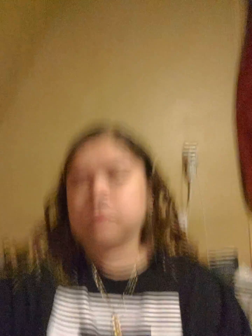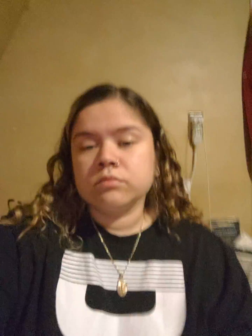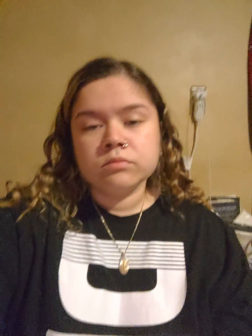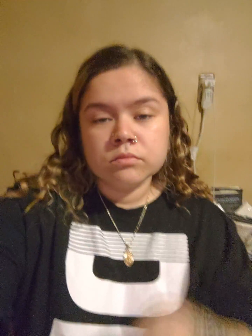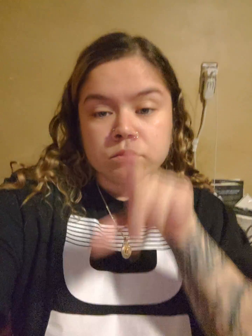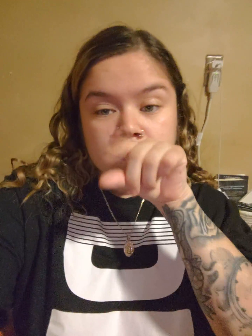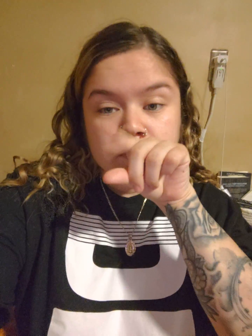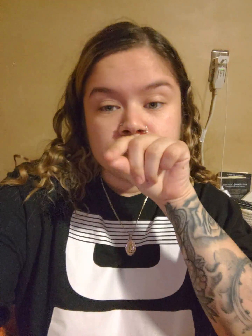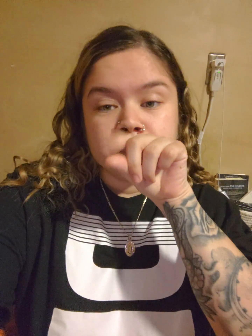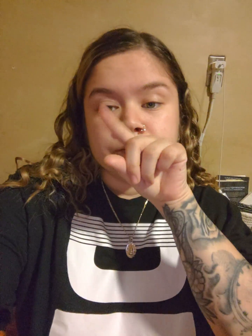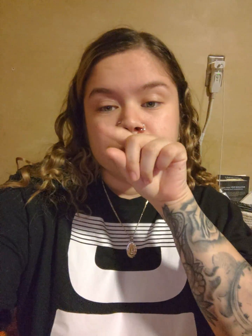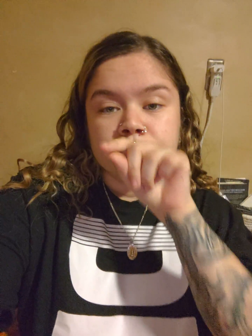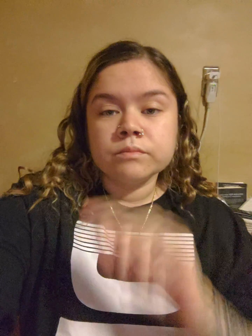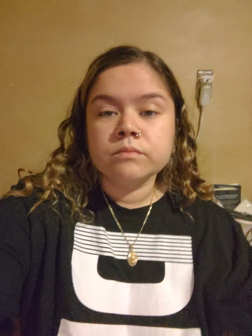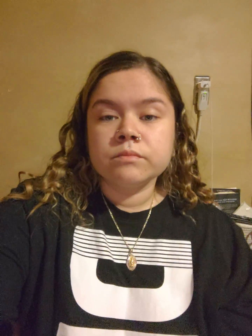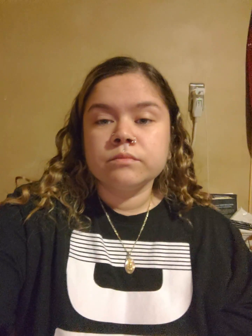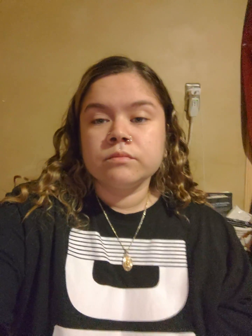chicken